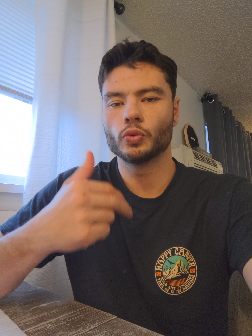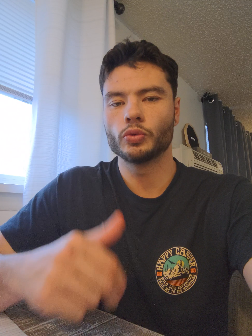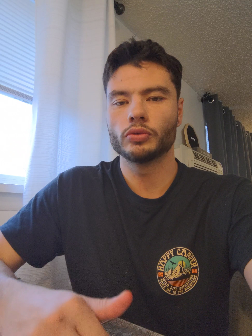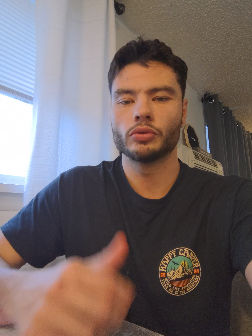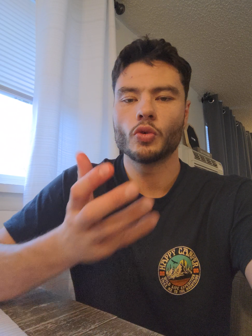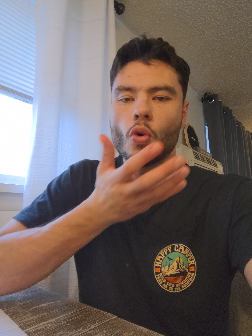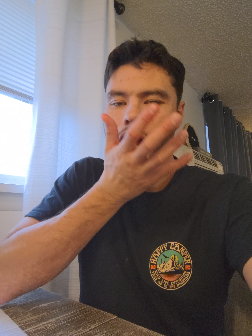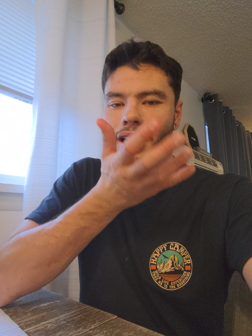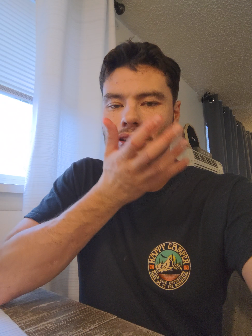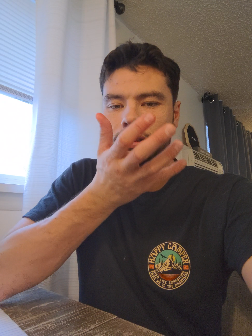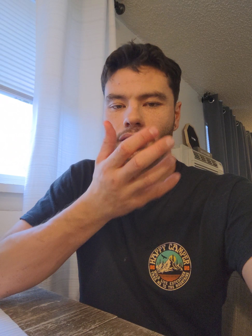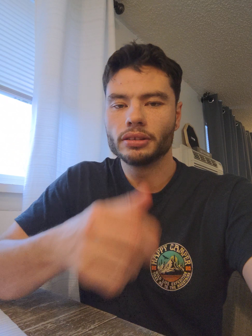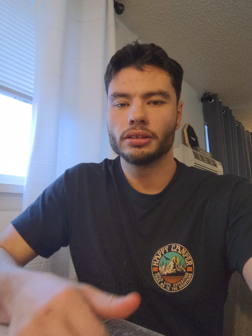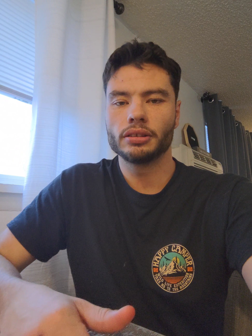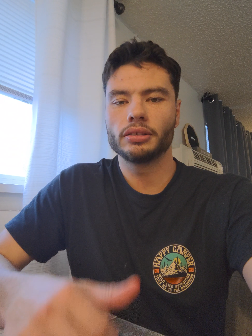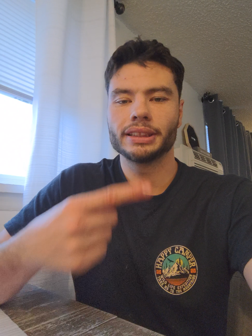grass